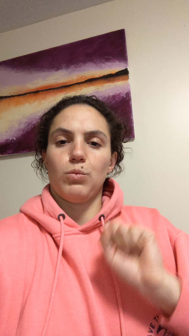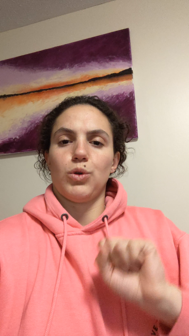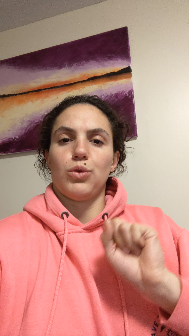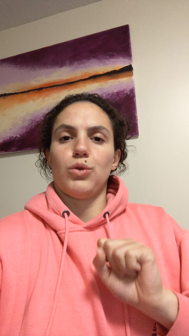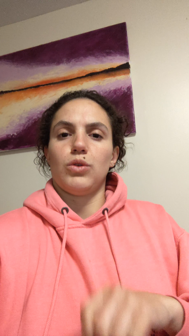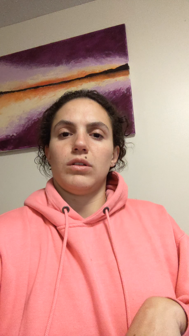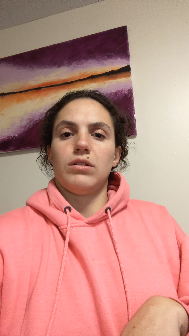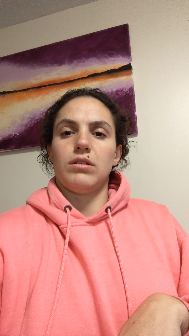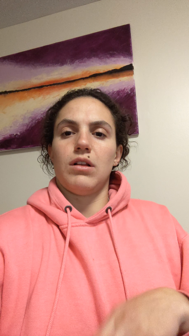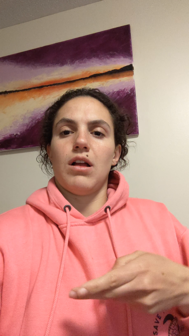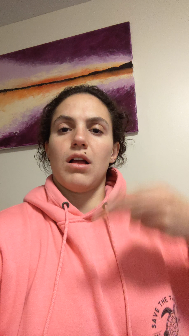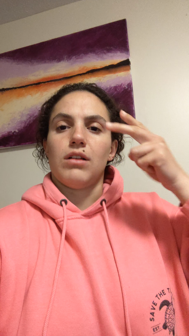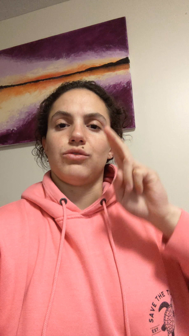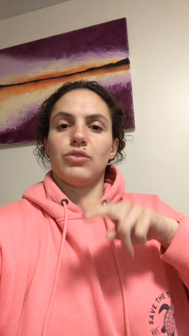high chair